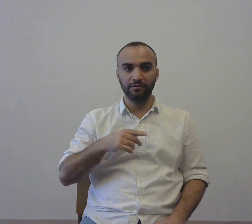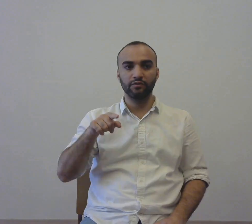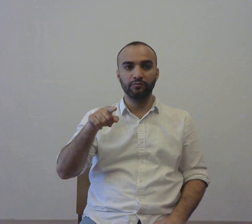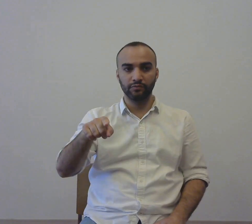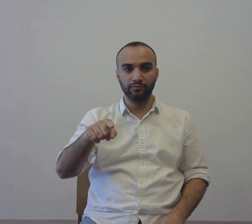bu